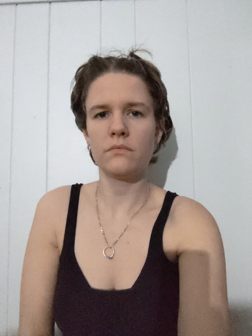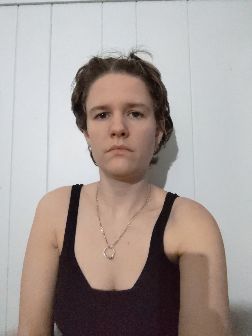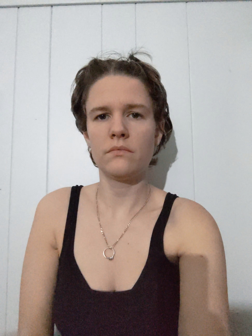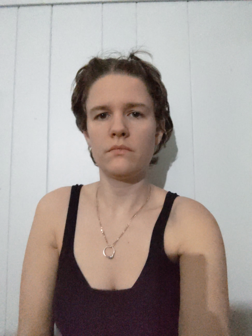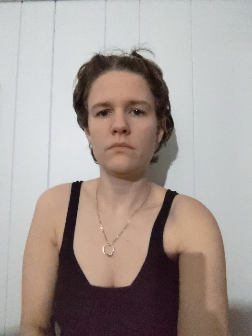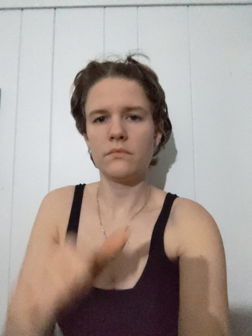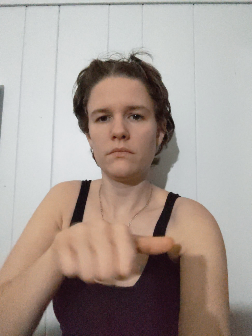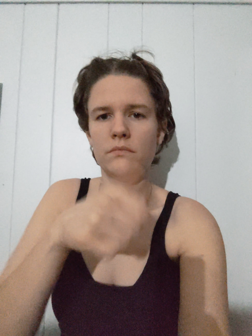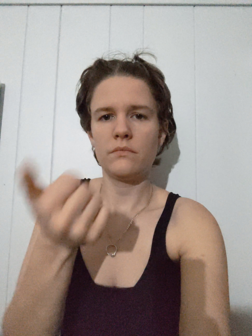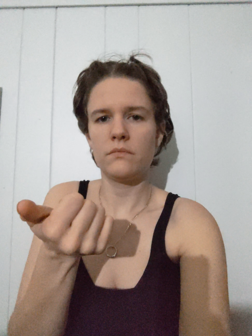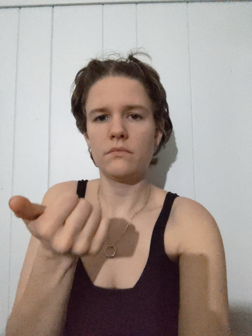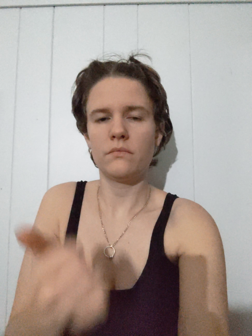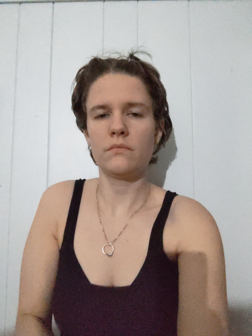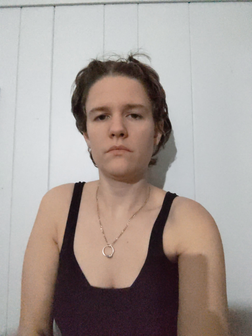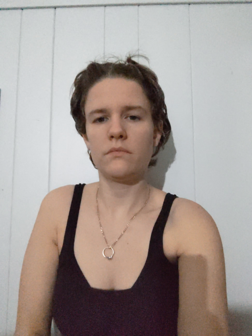another